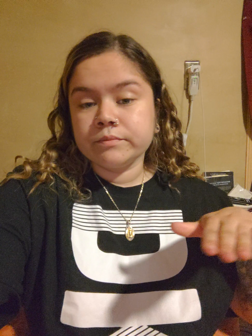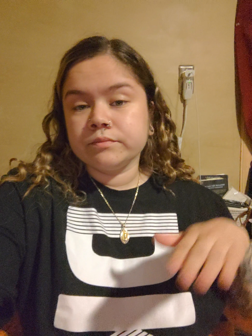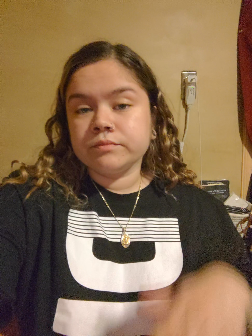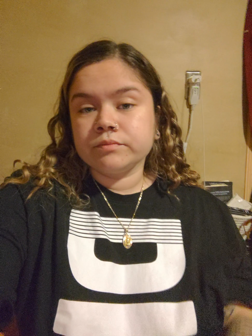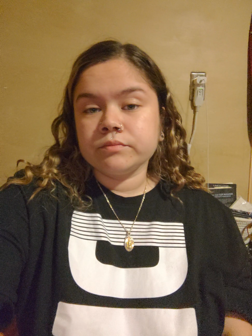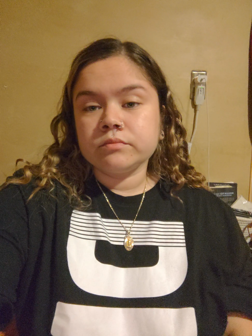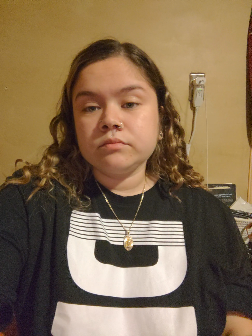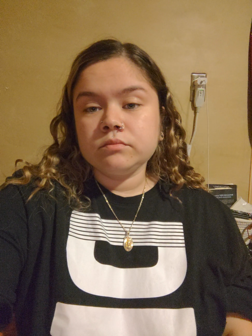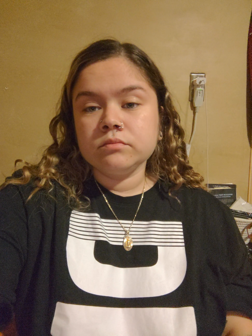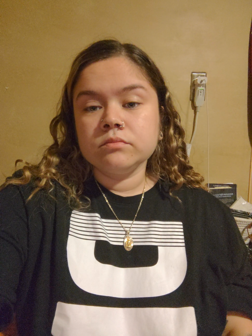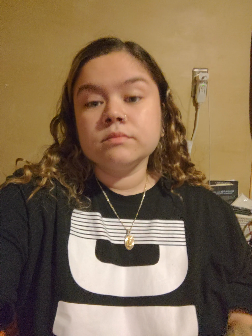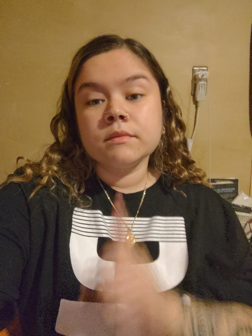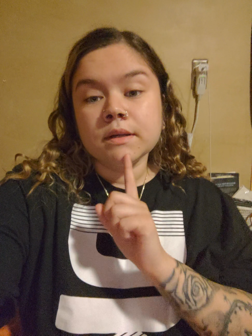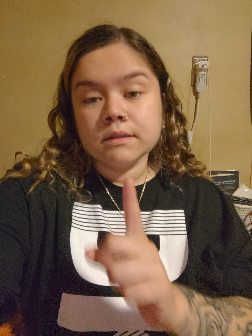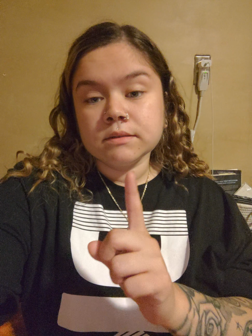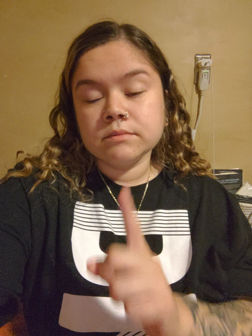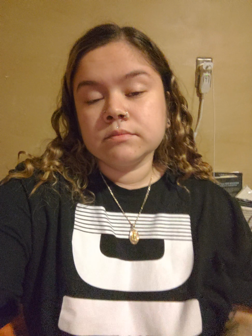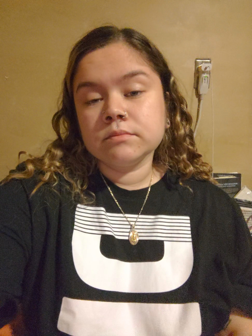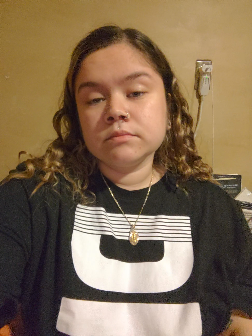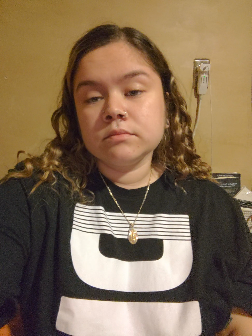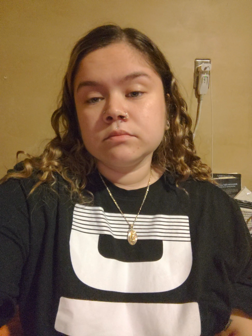is